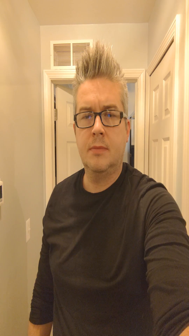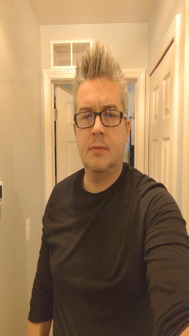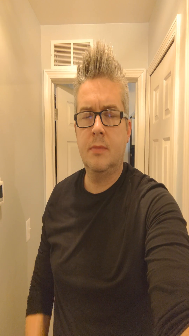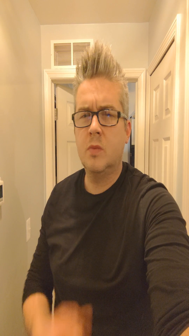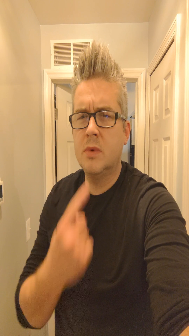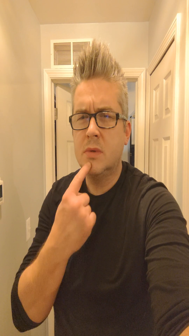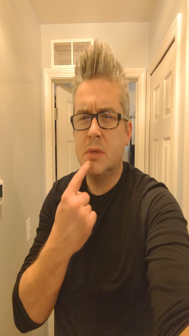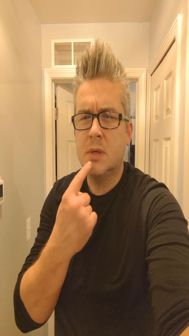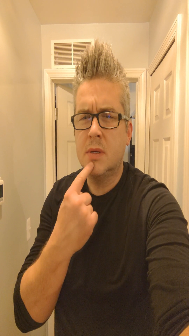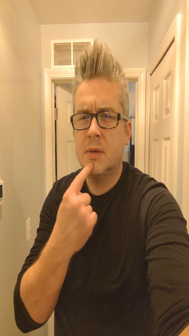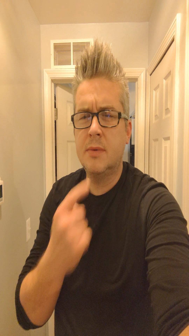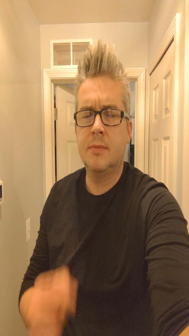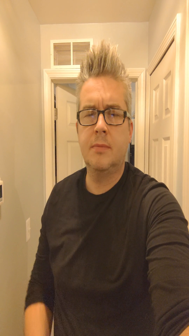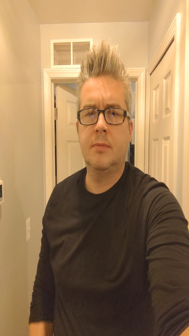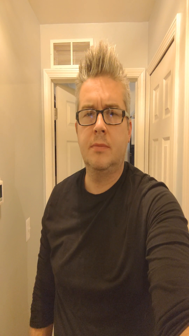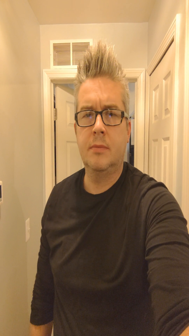say